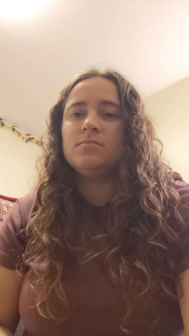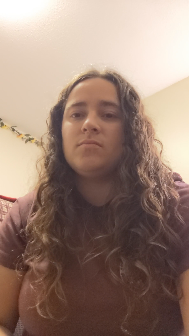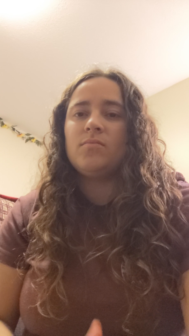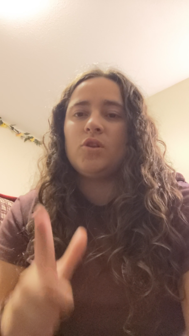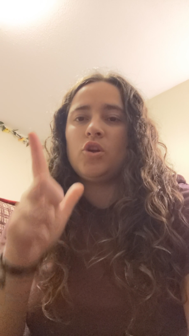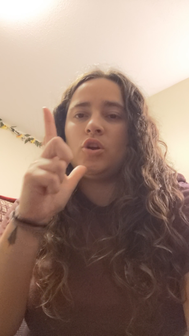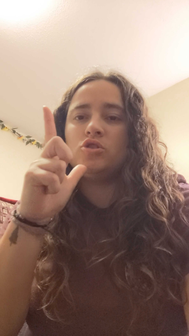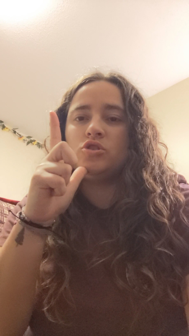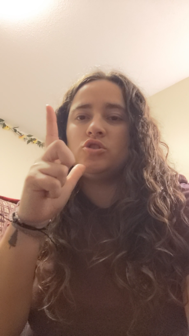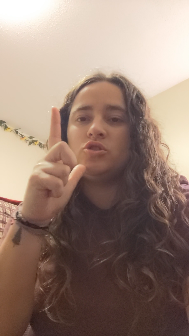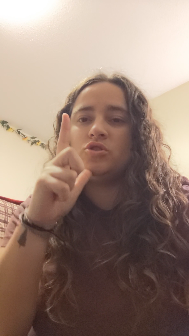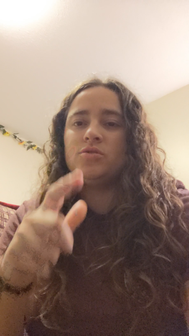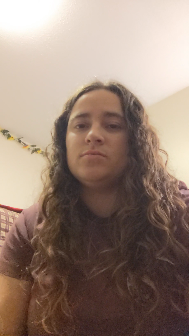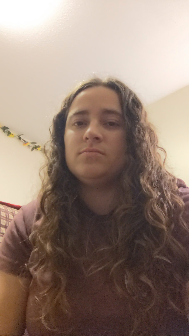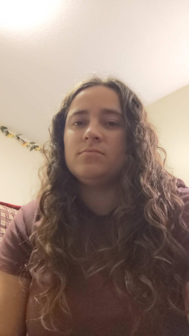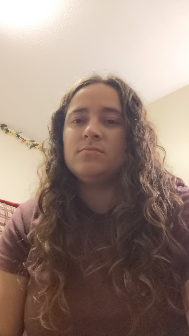lunch